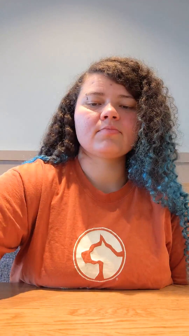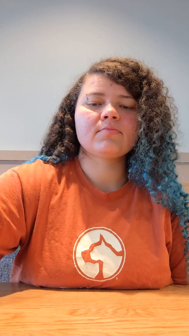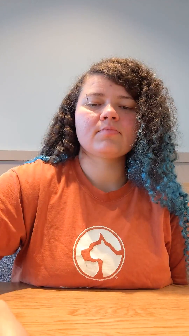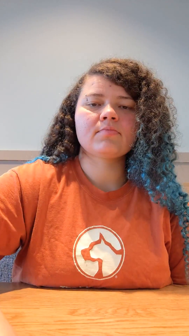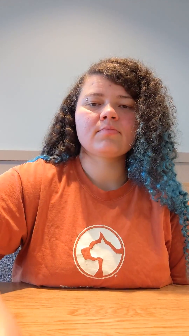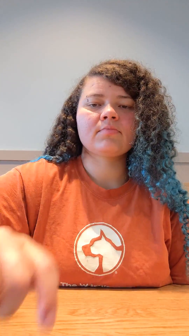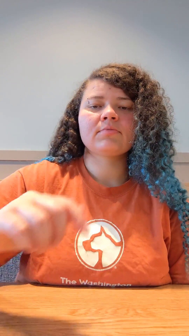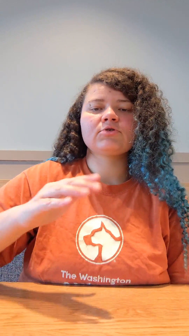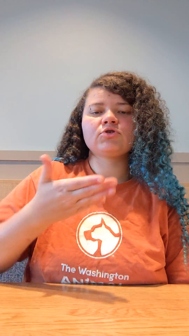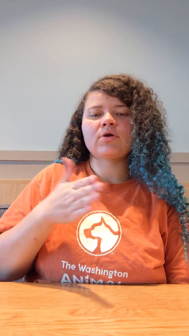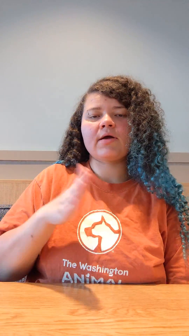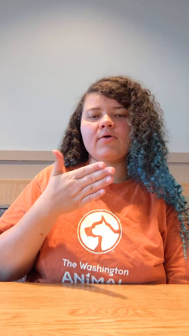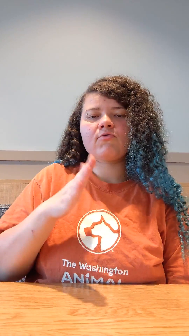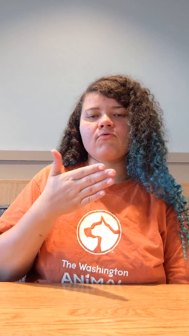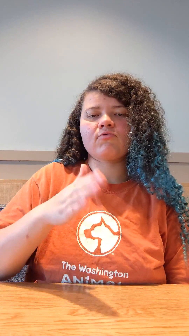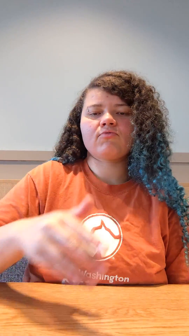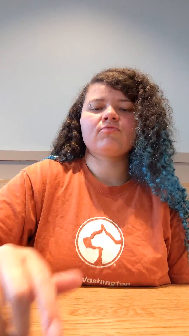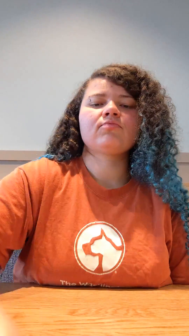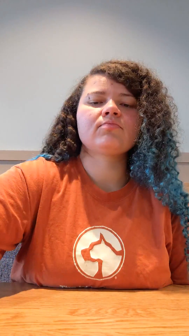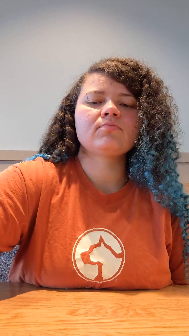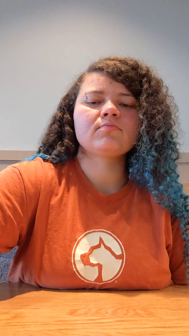share